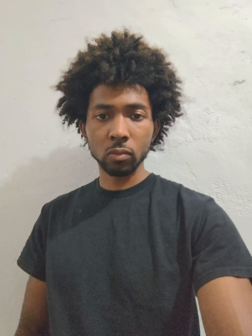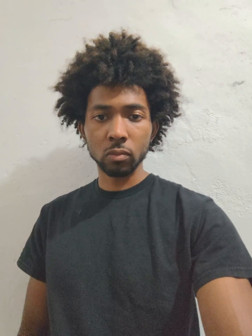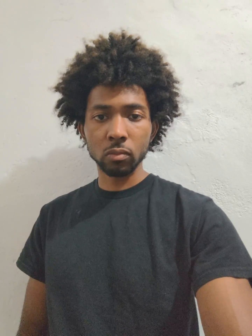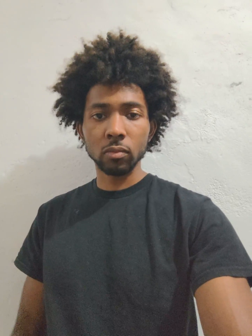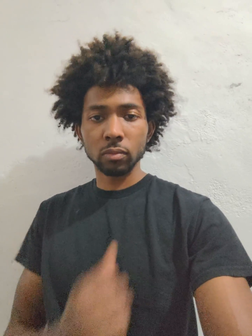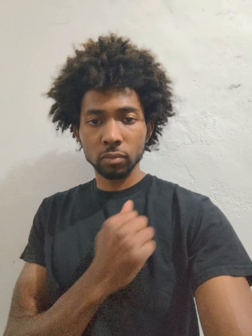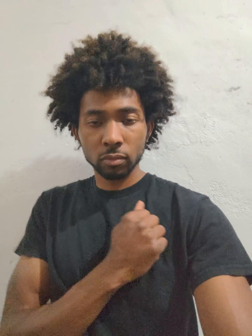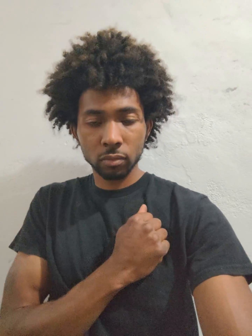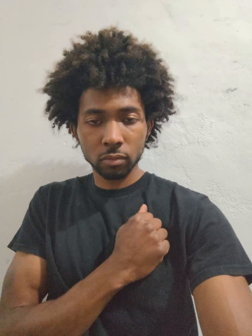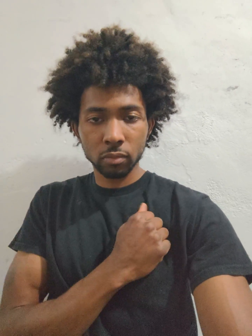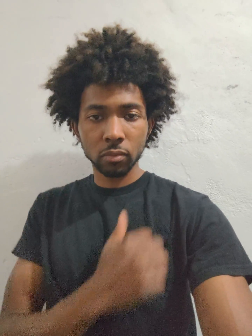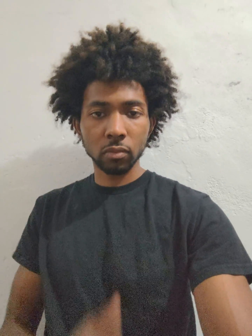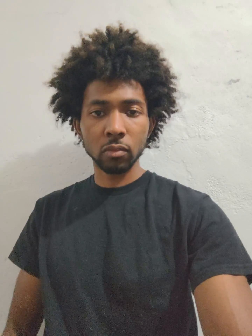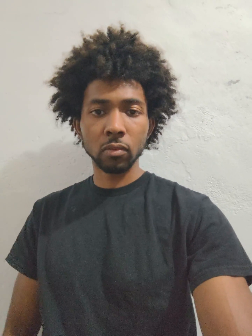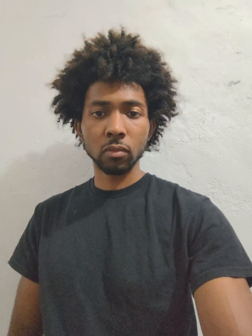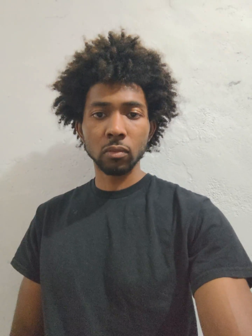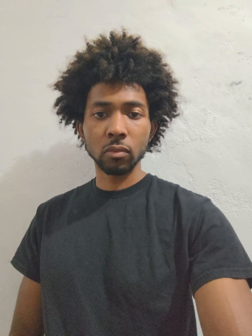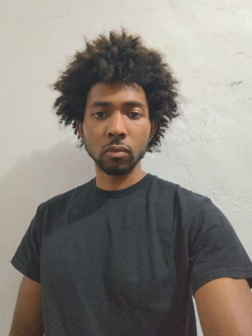love